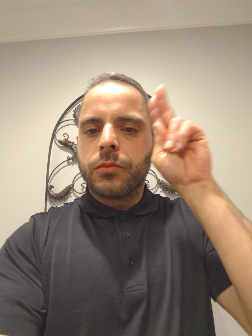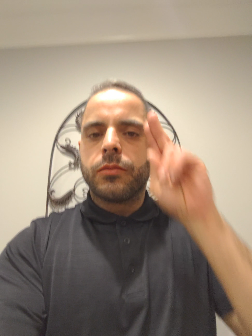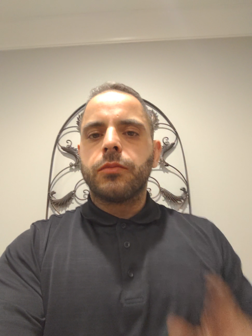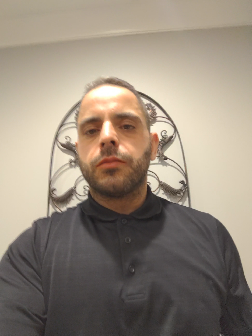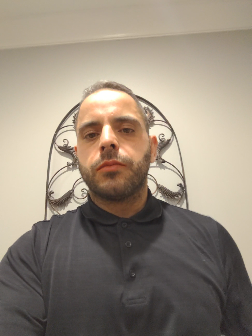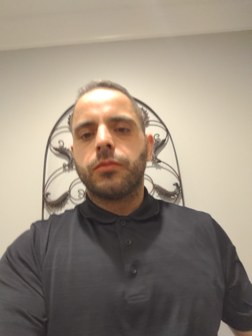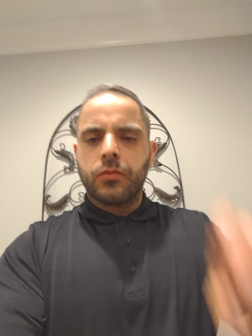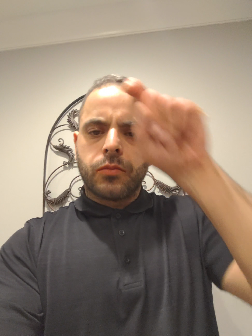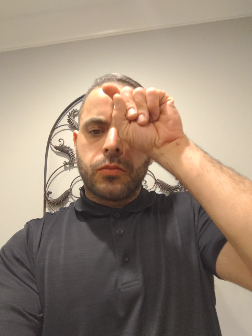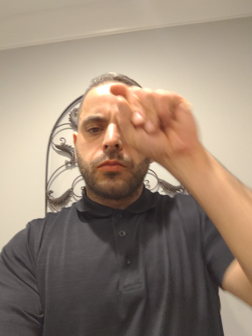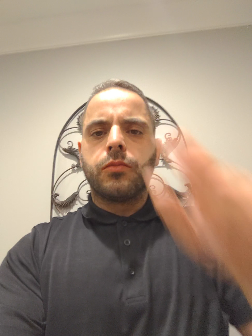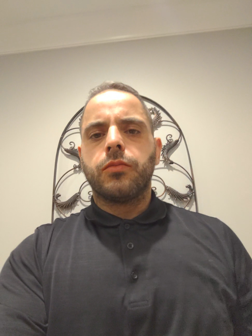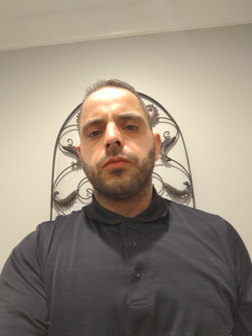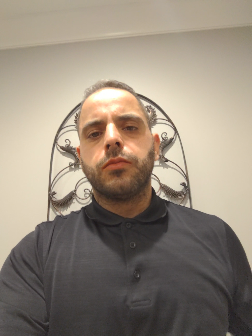puzzle